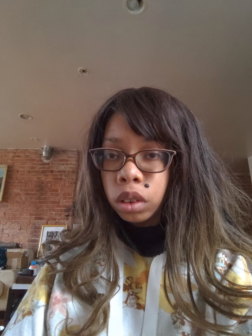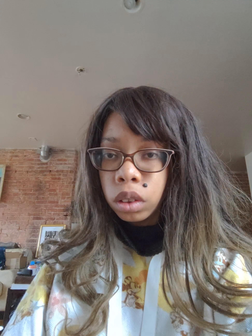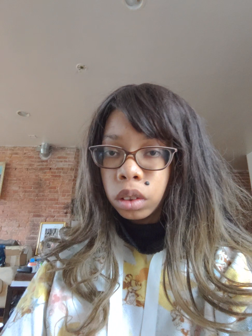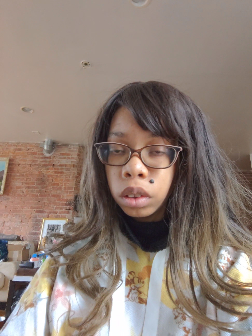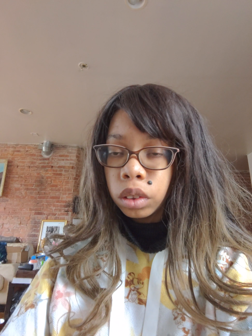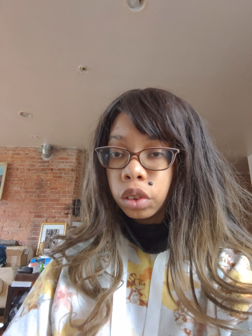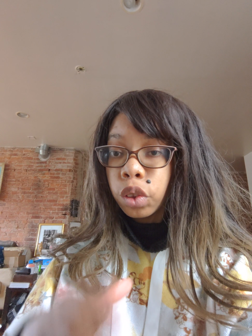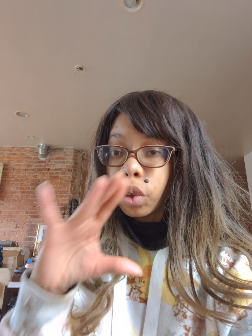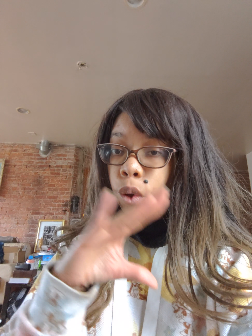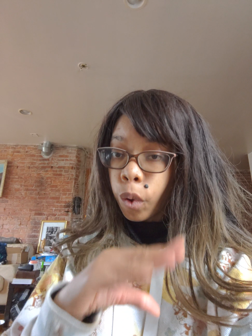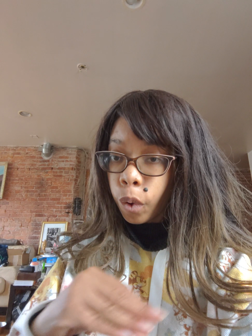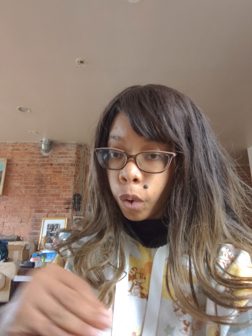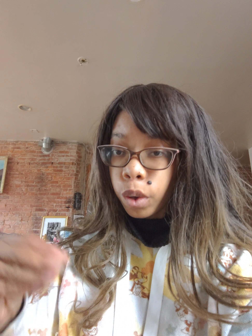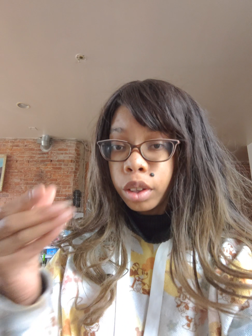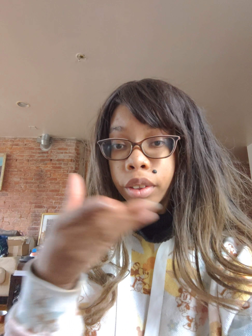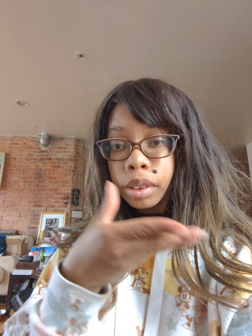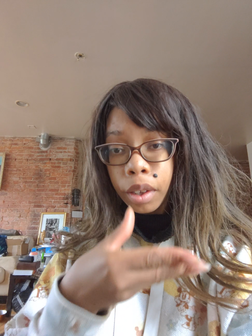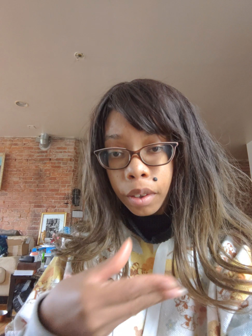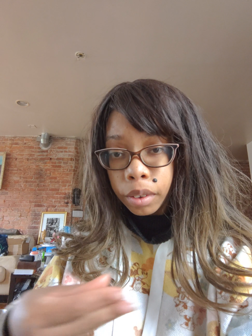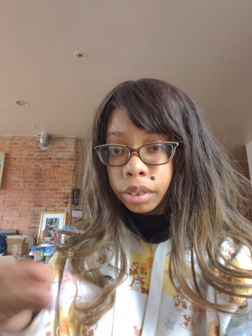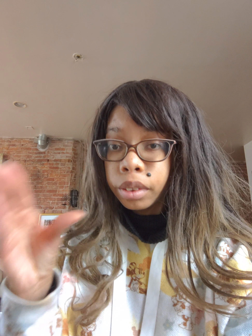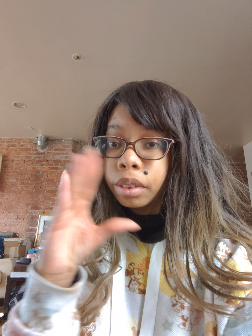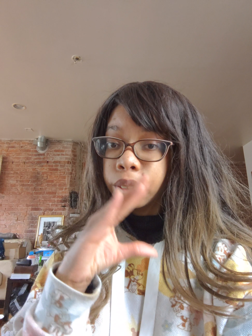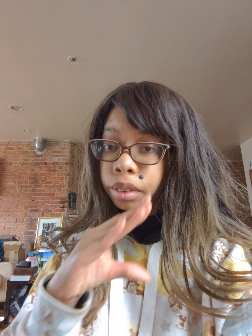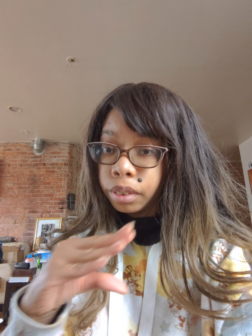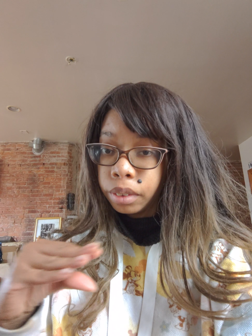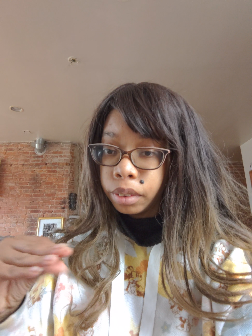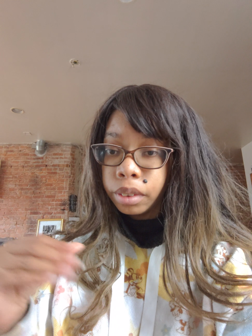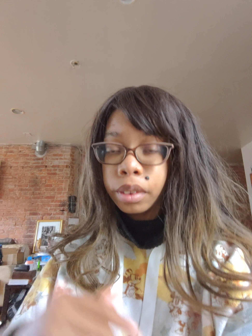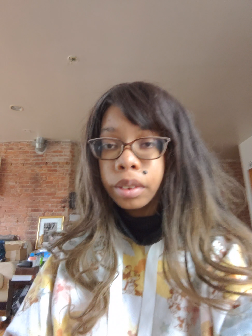story